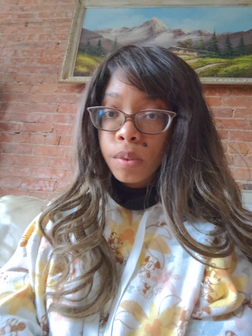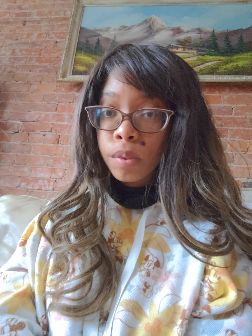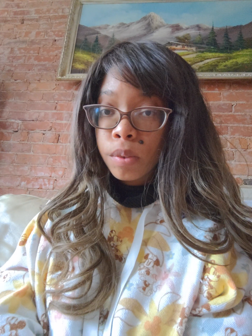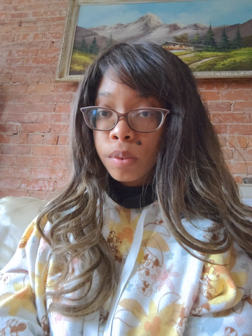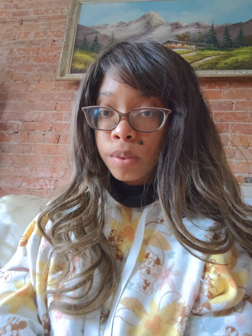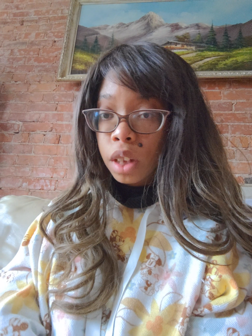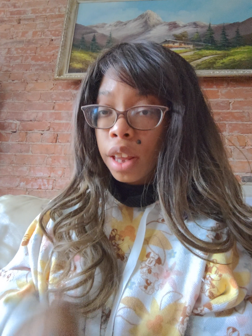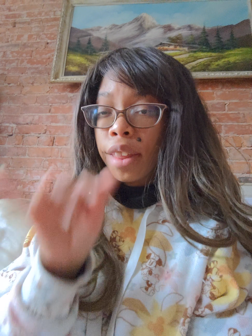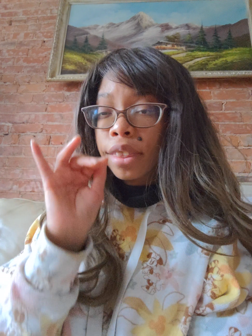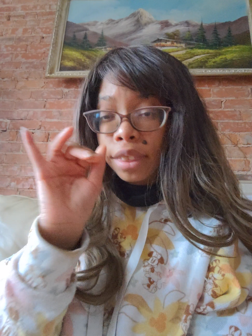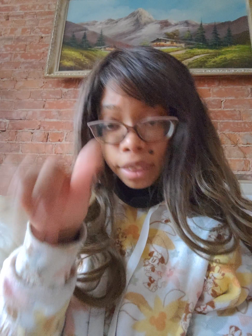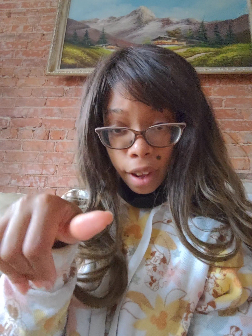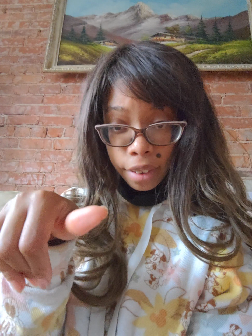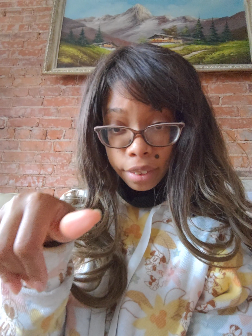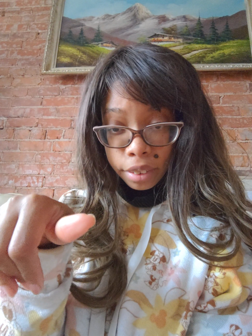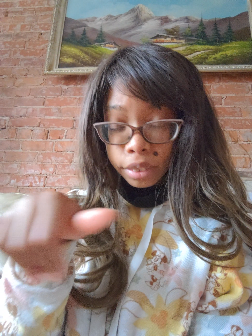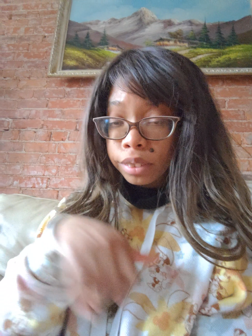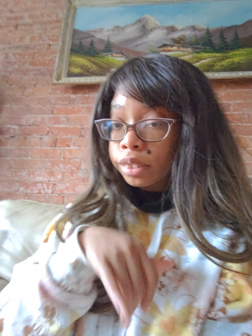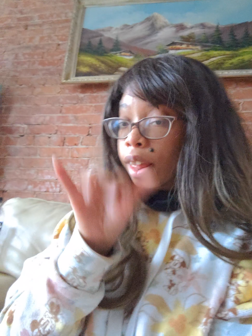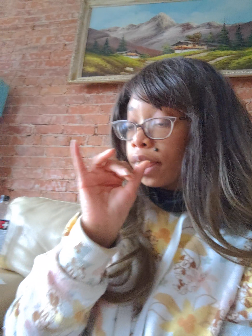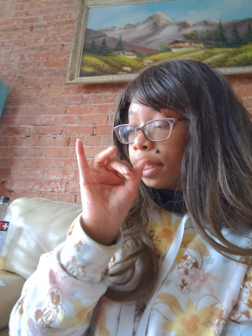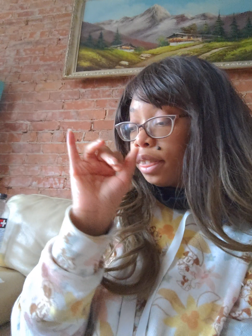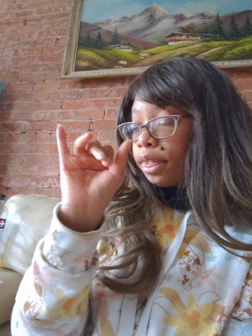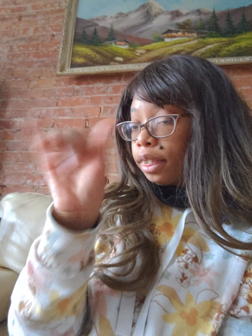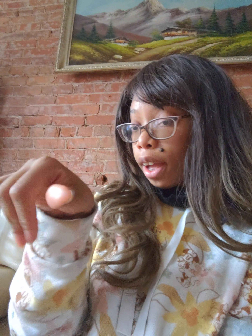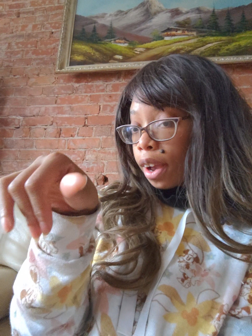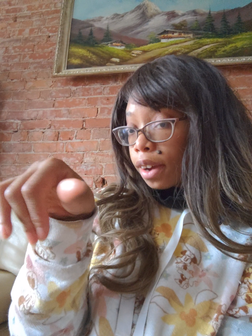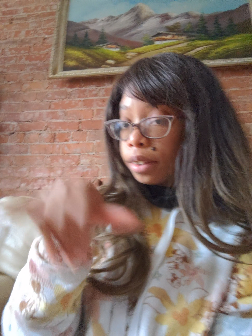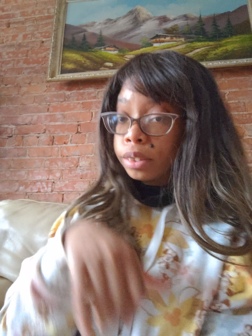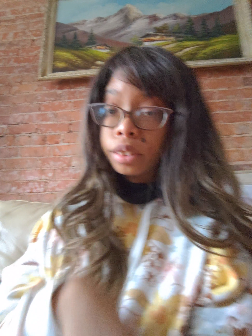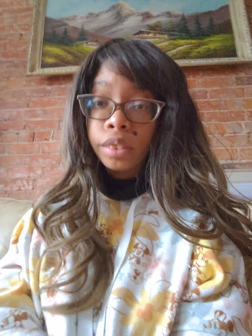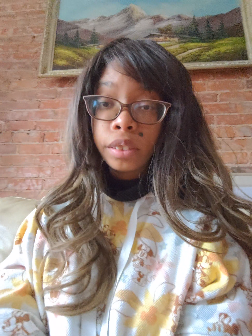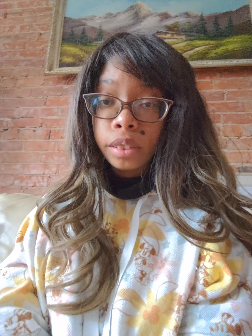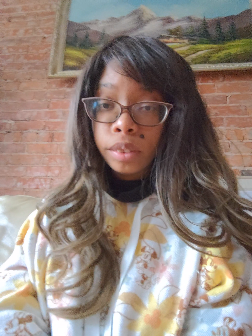that